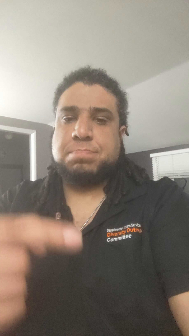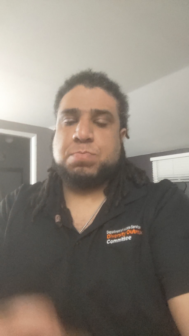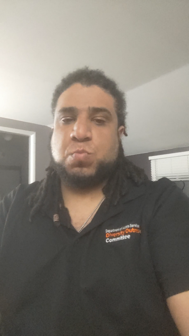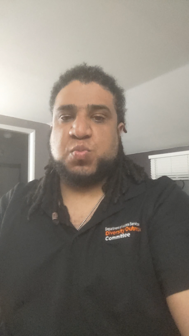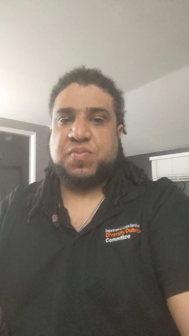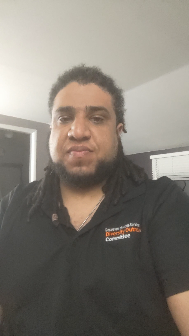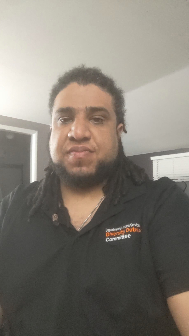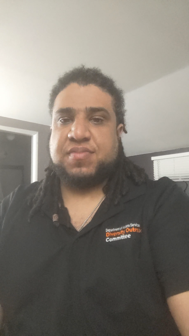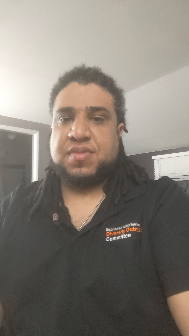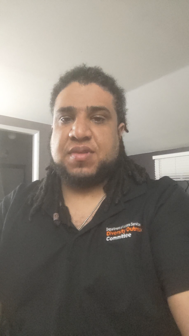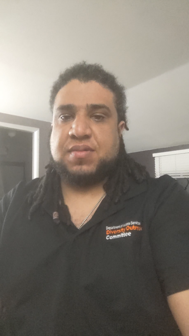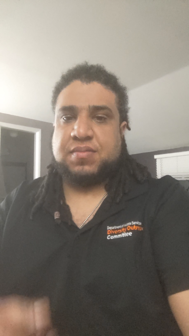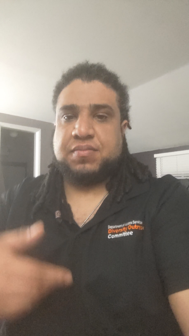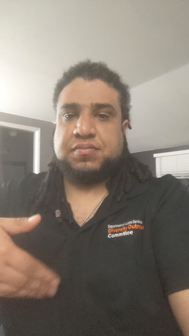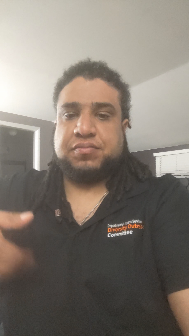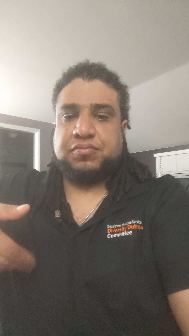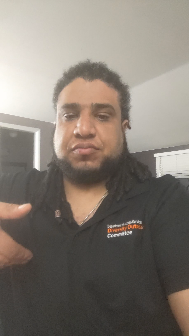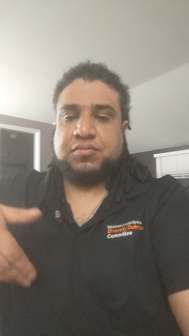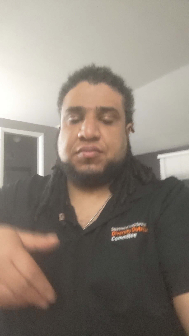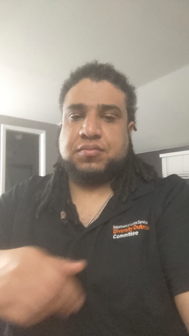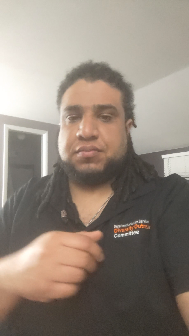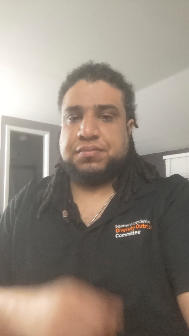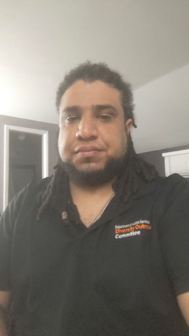shorts